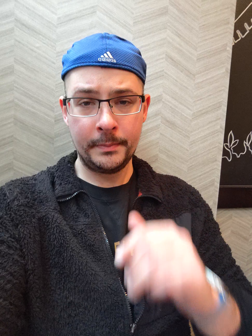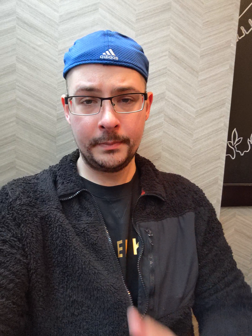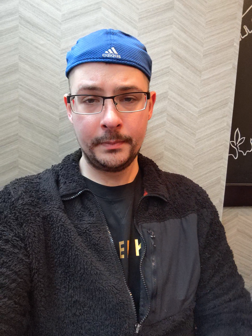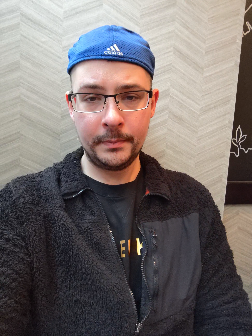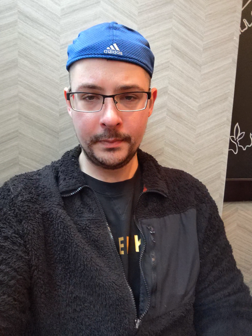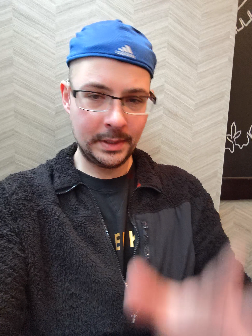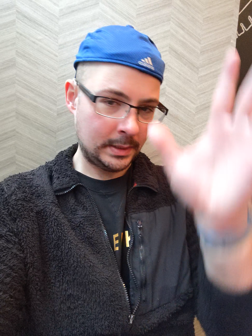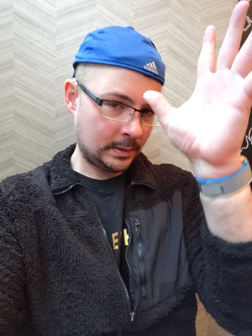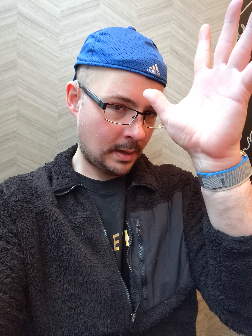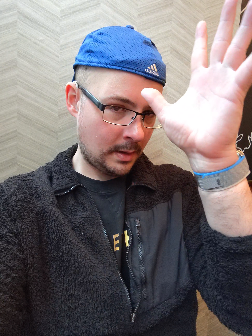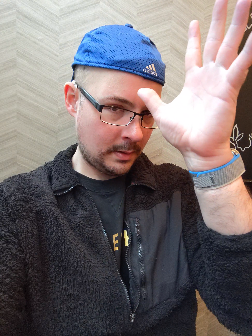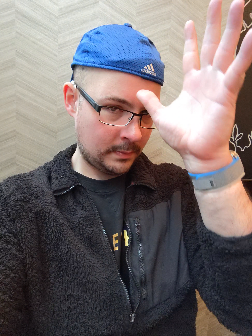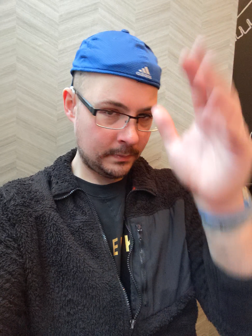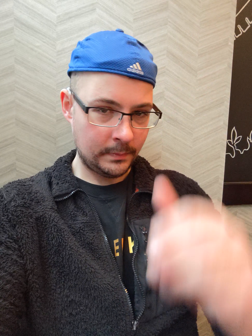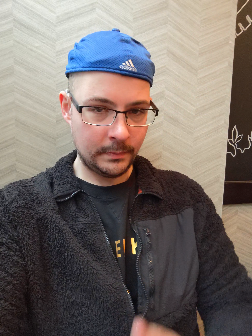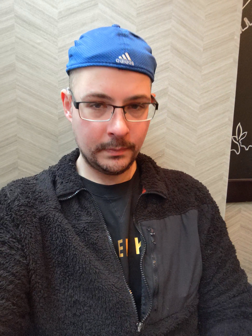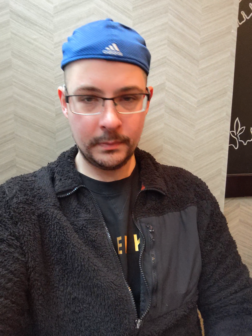dad